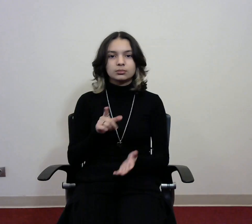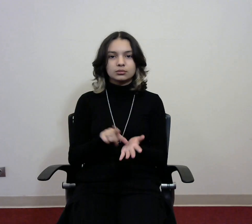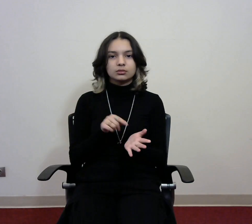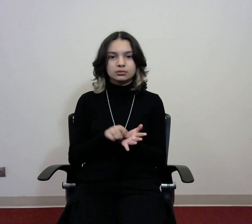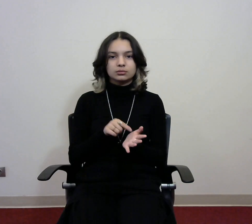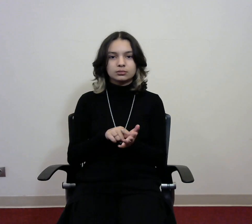pensiya